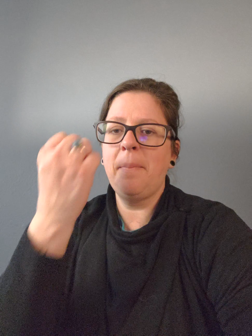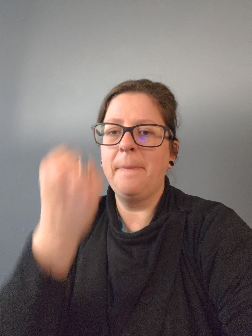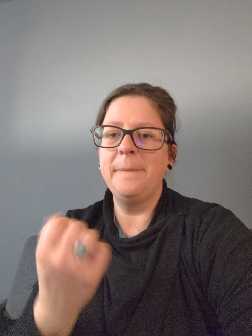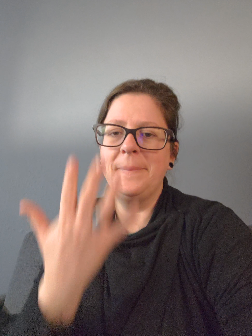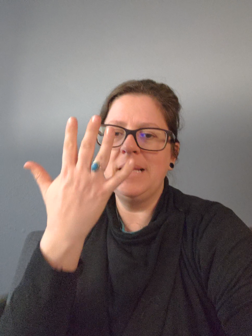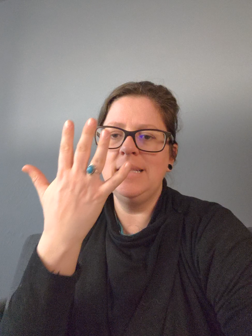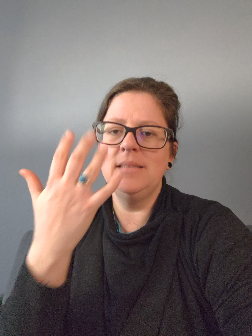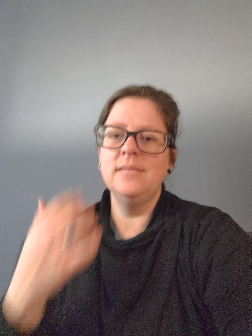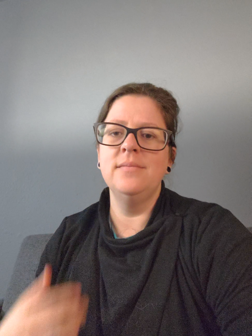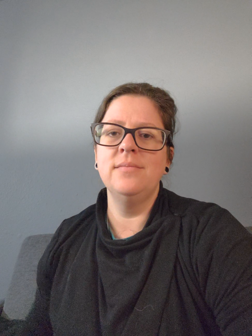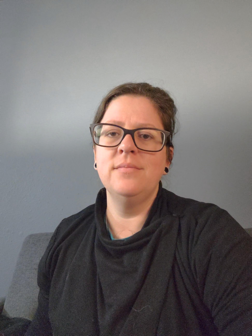mitten